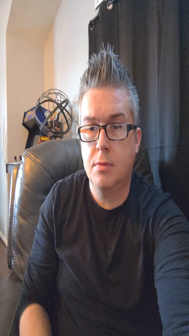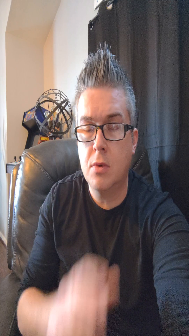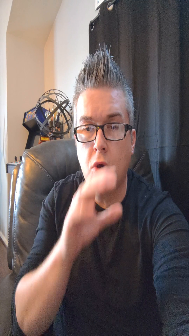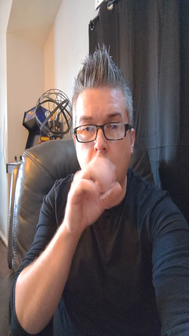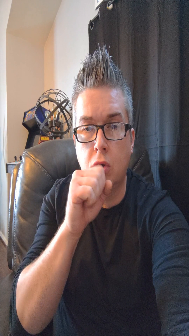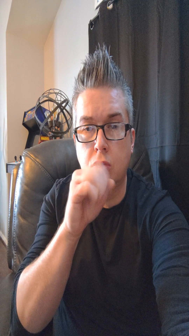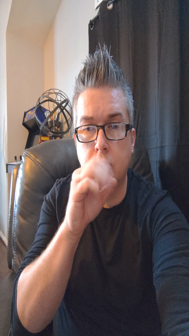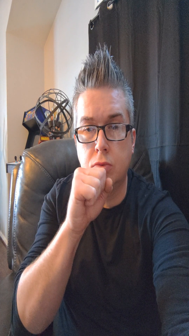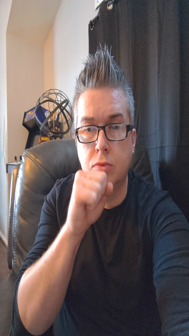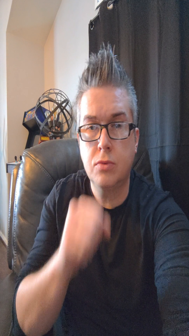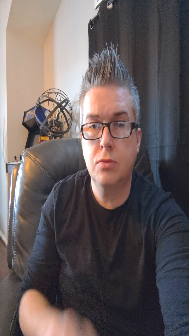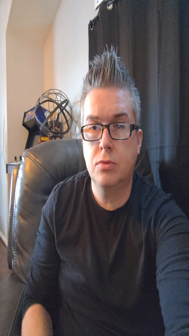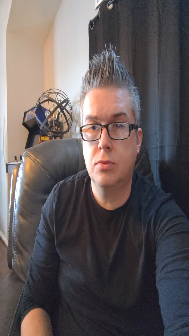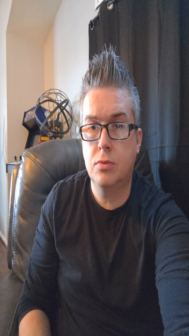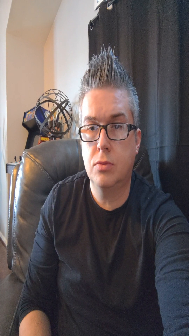orange